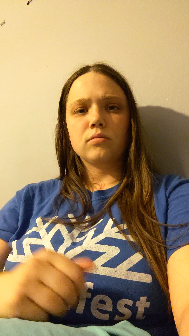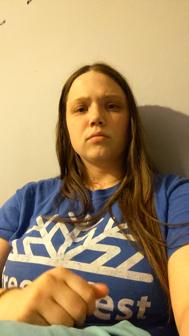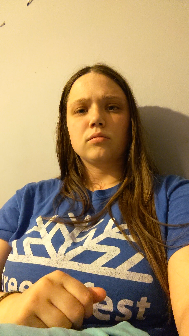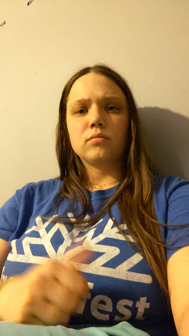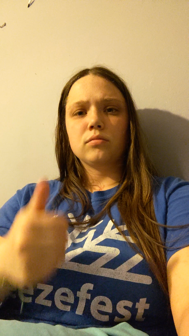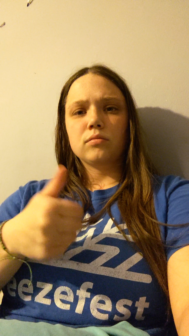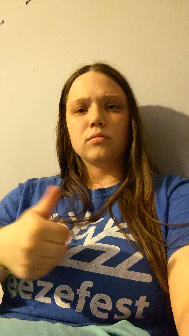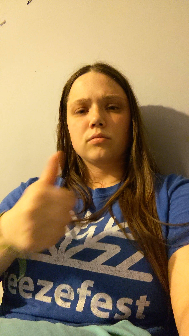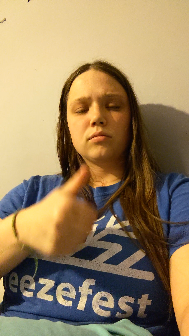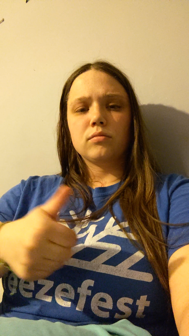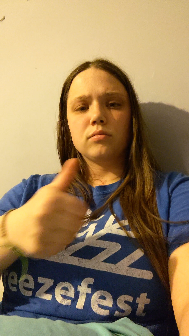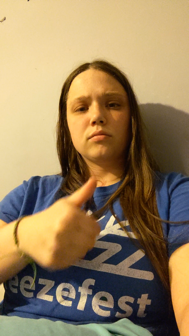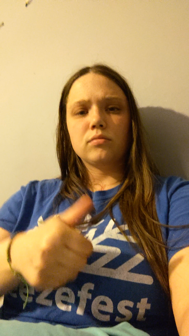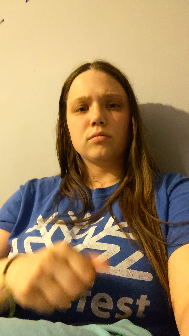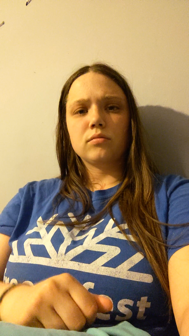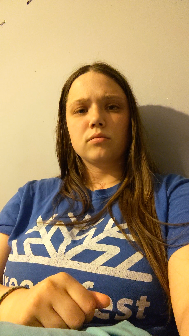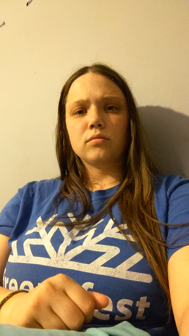basement